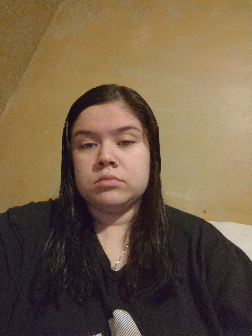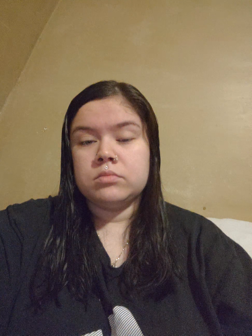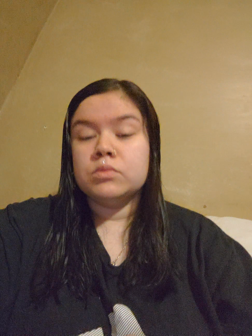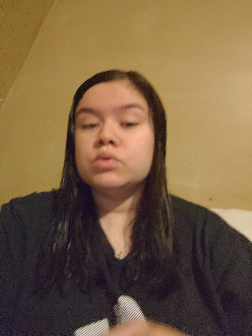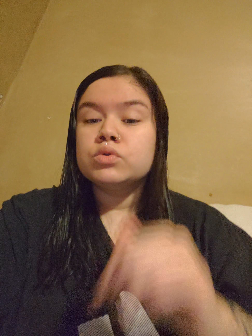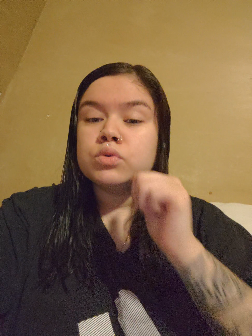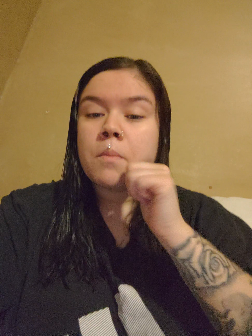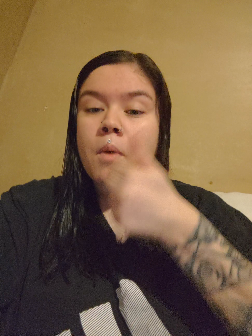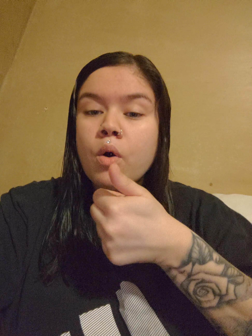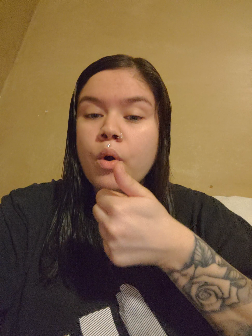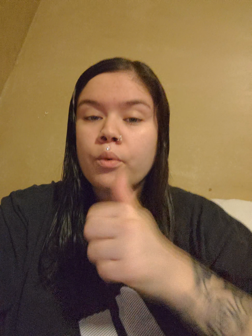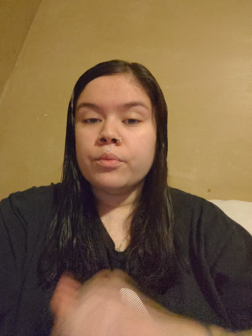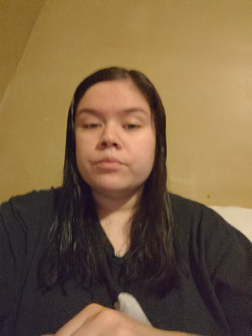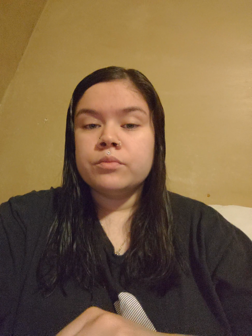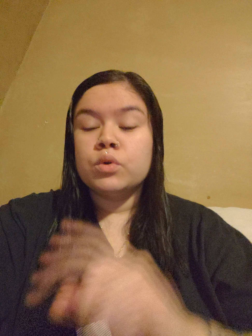tomorrow